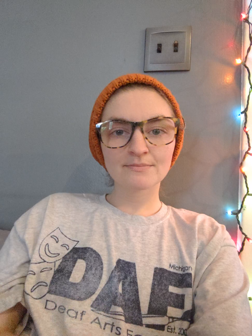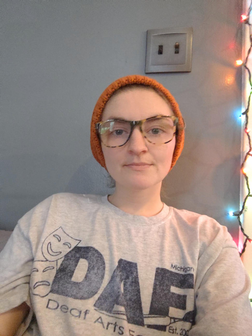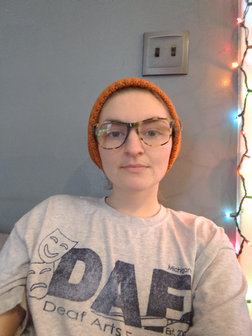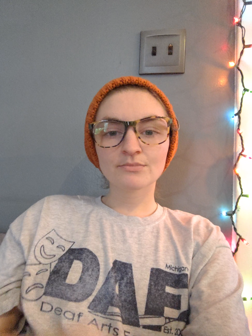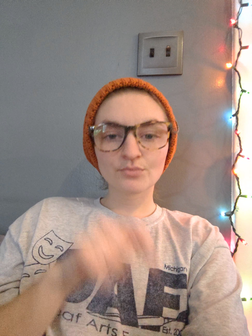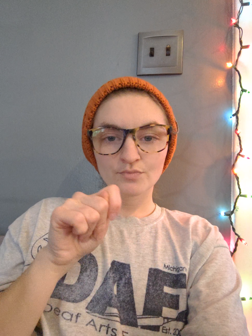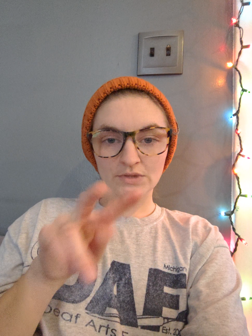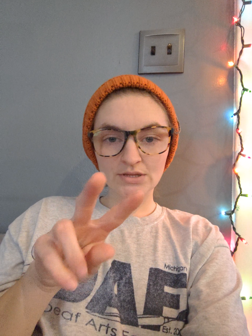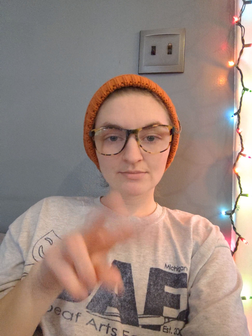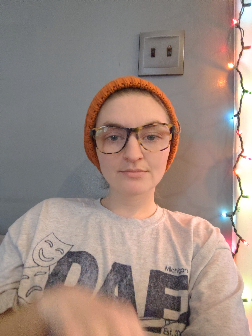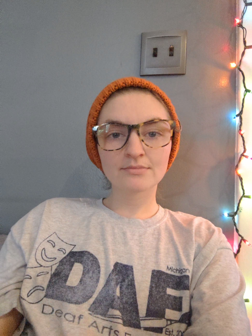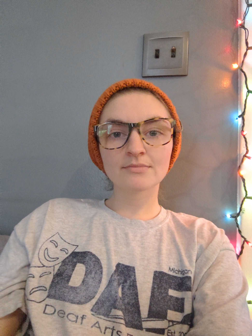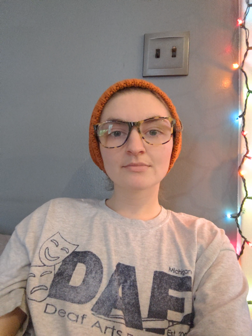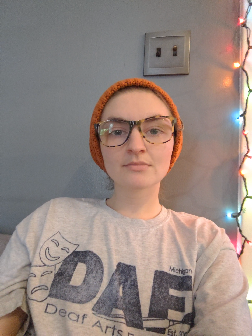TV